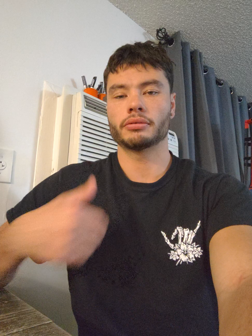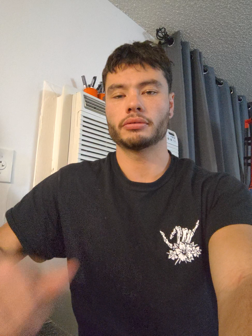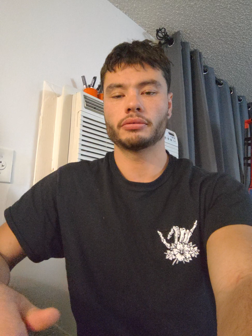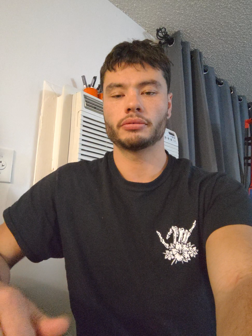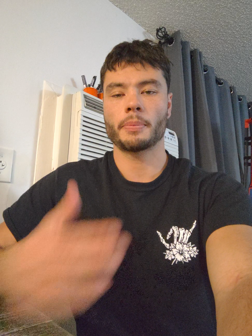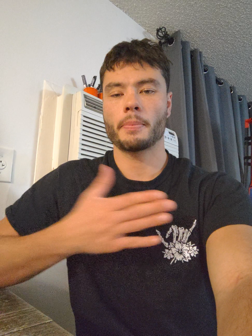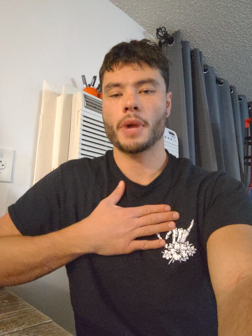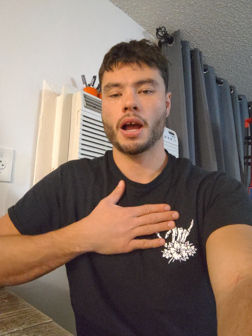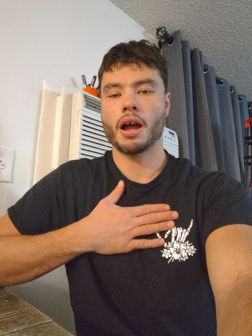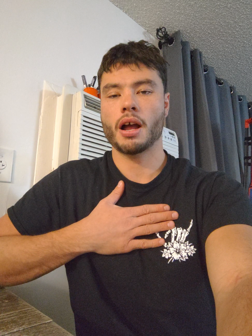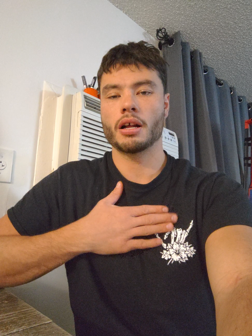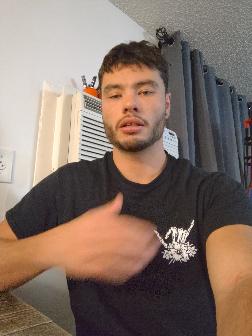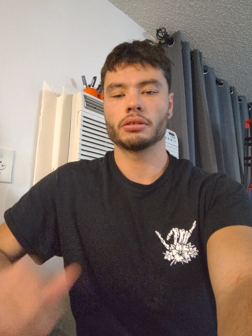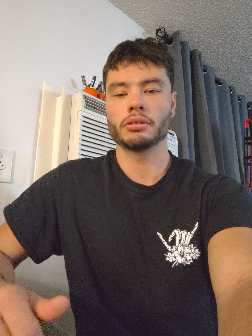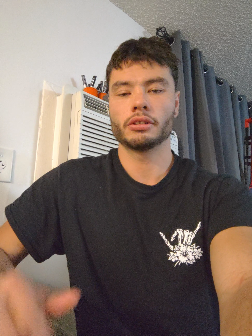my